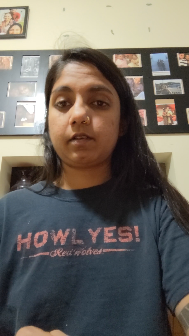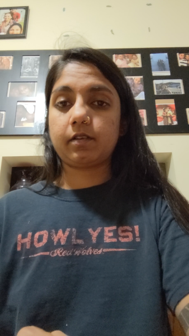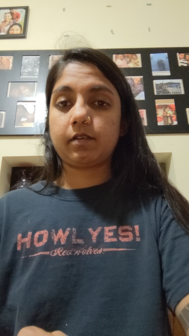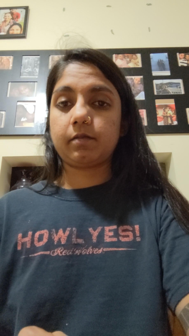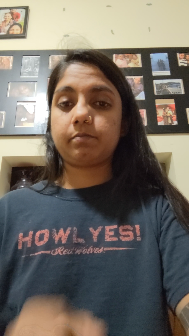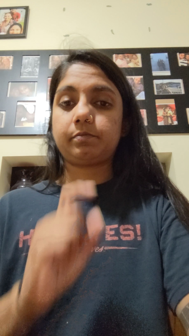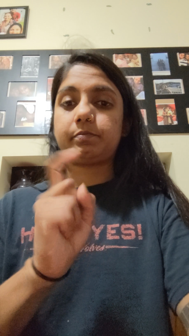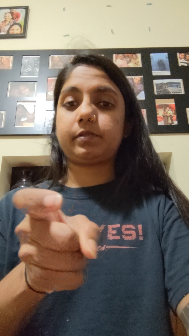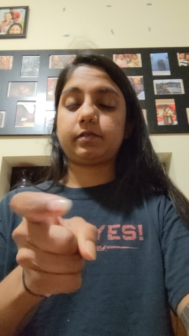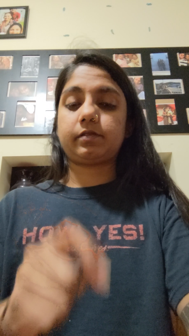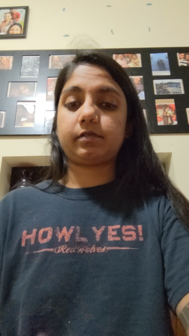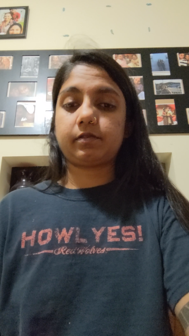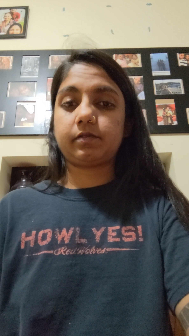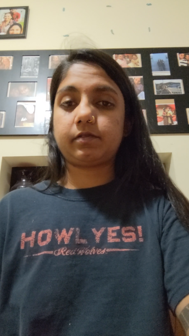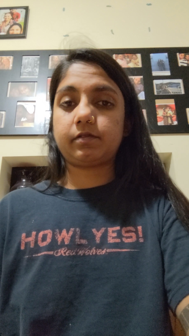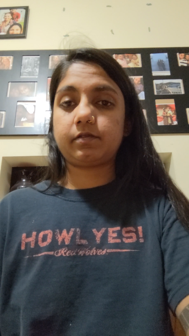present